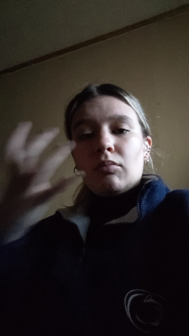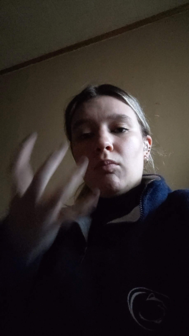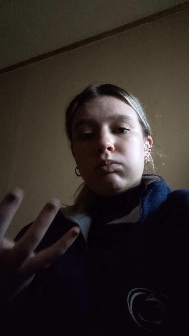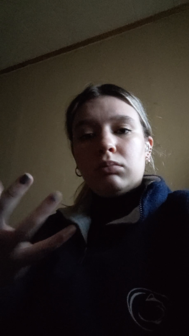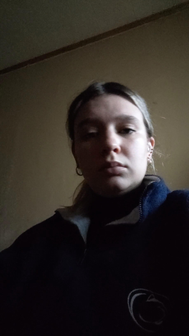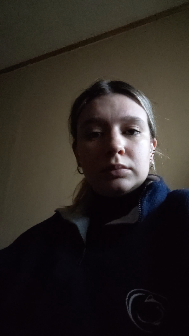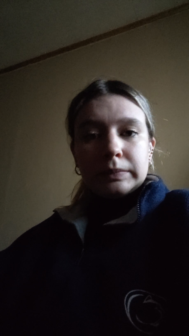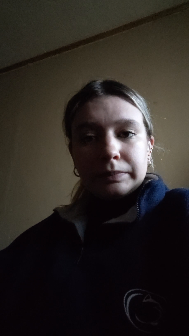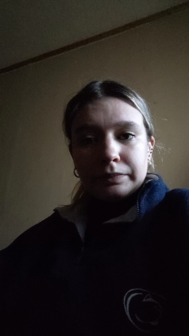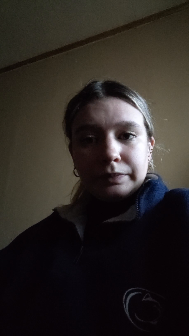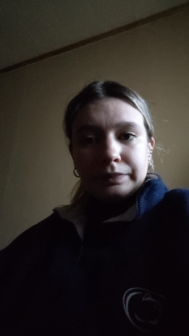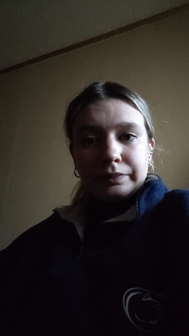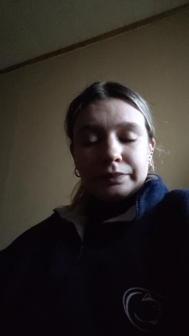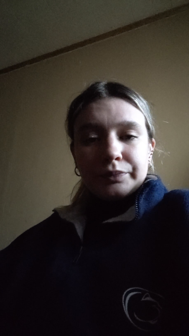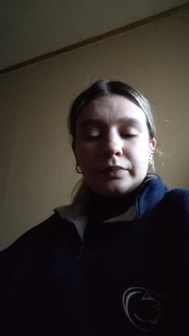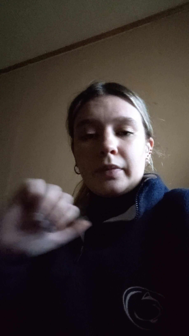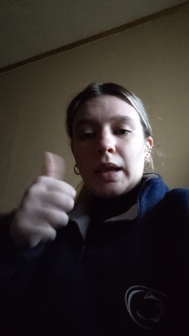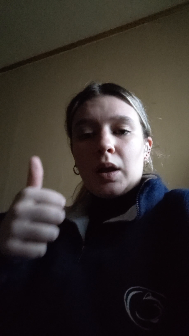how